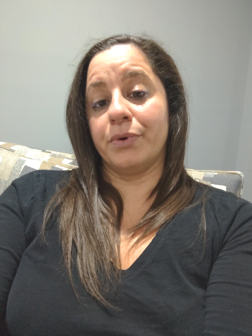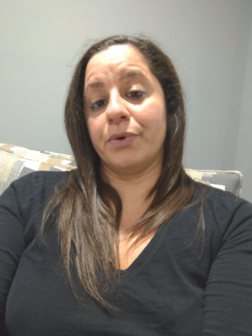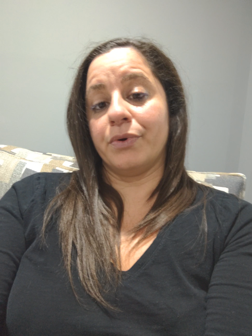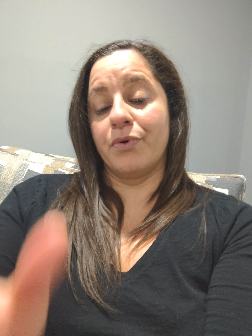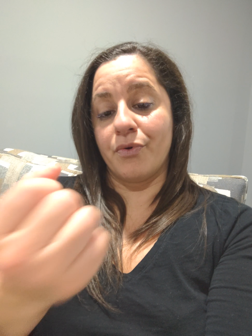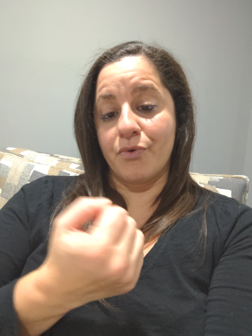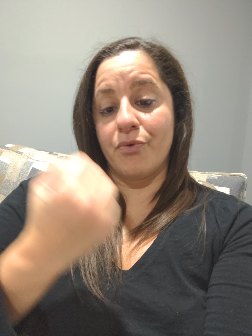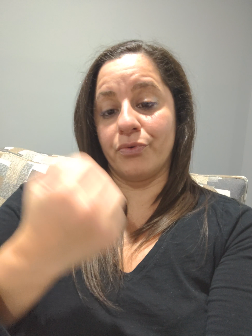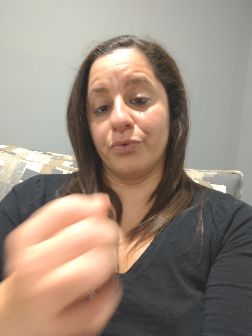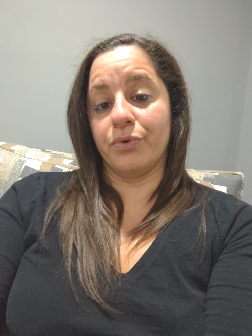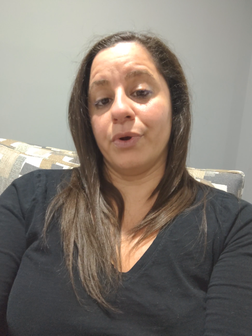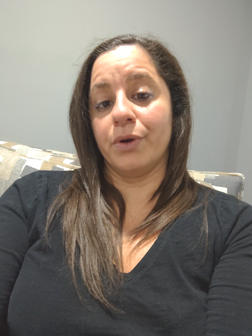car